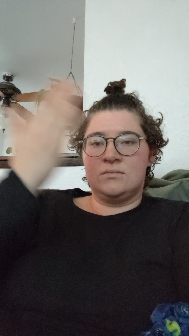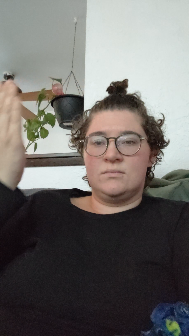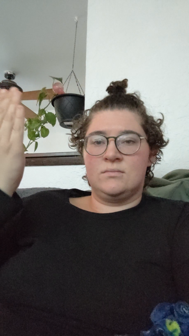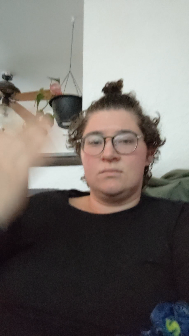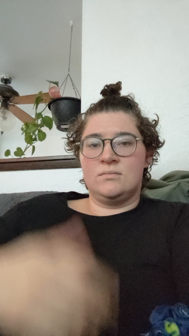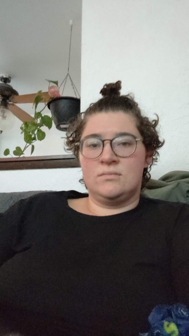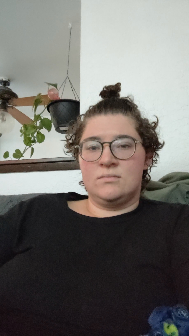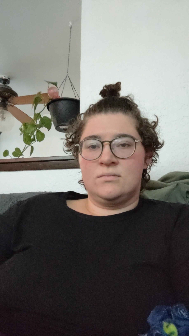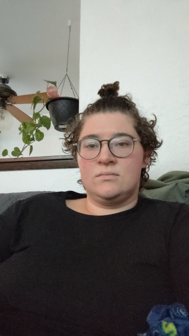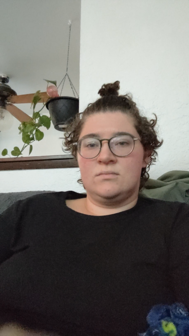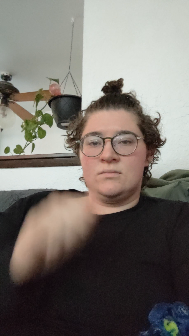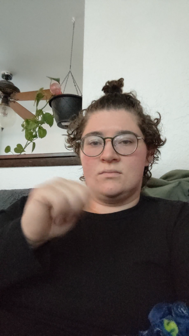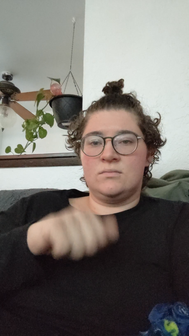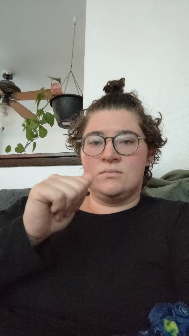rock